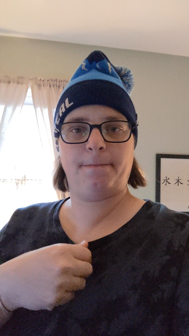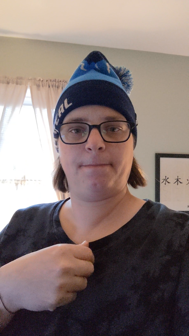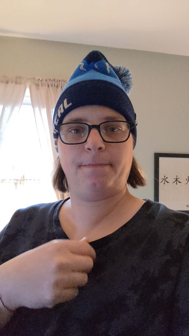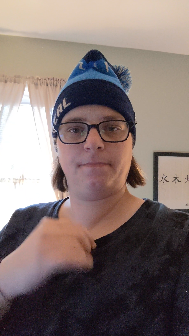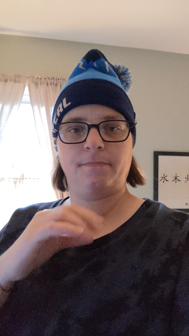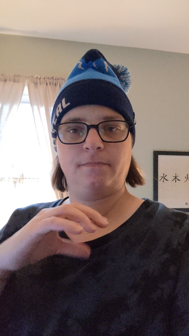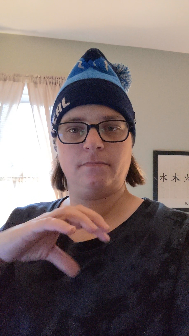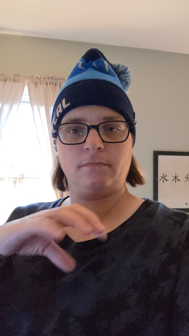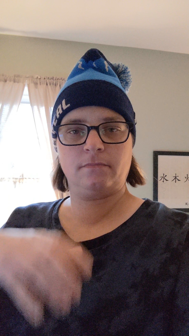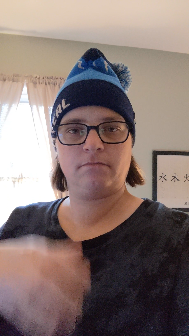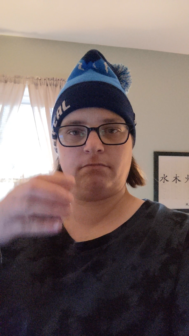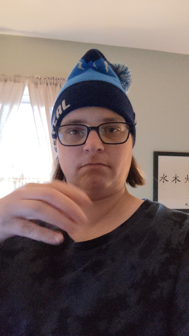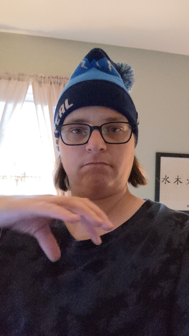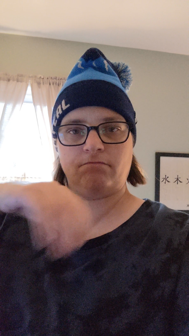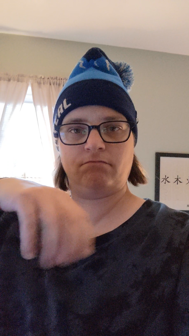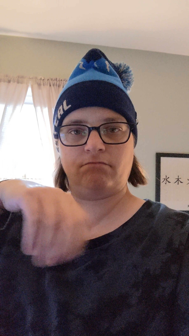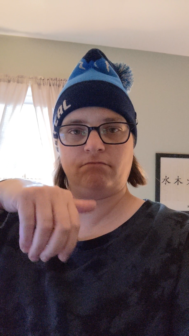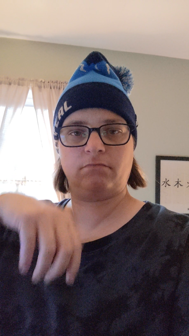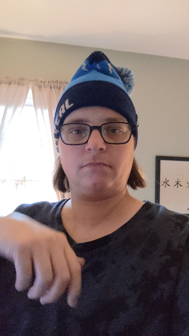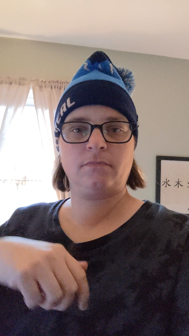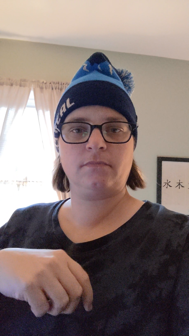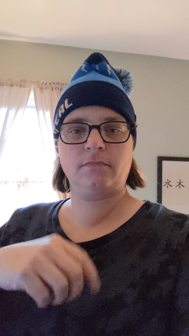jar